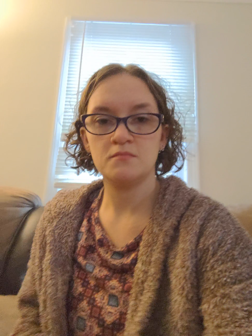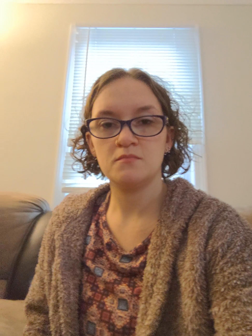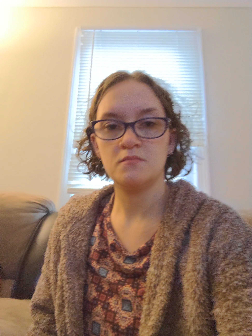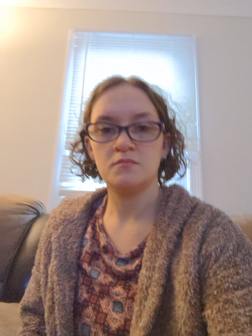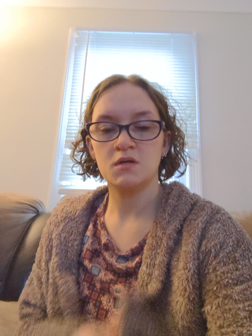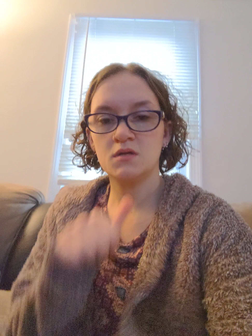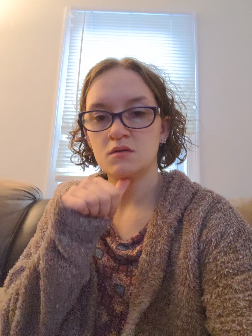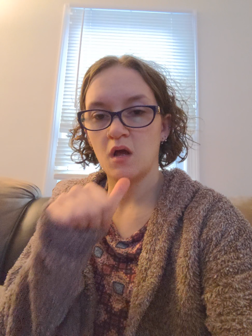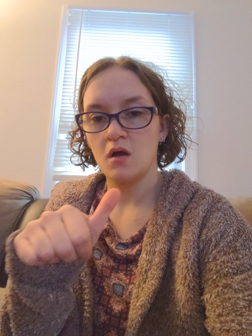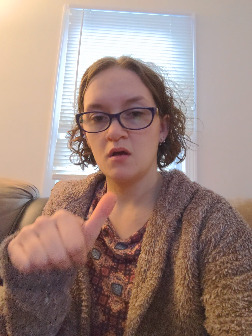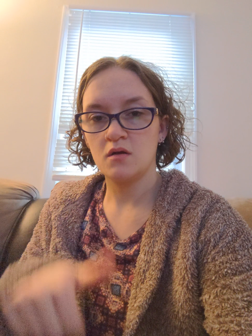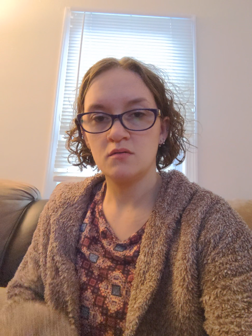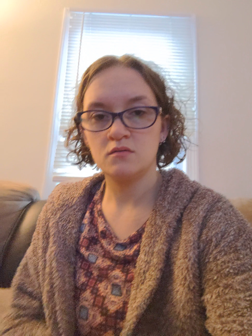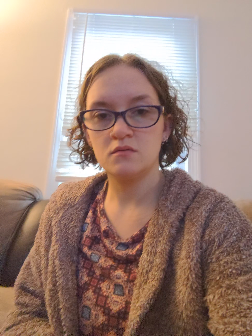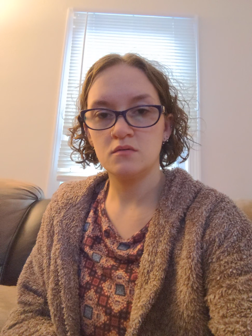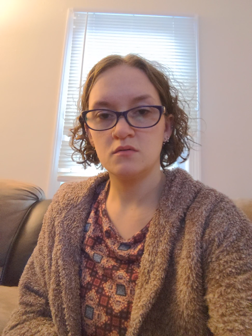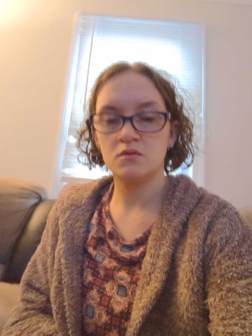not